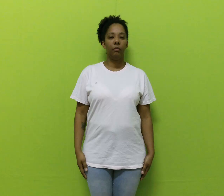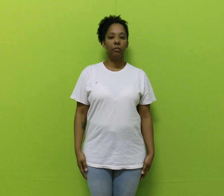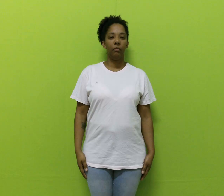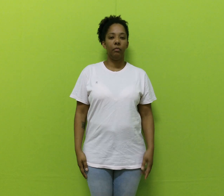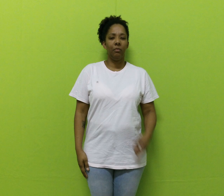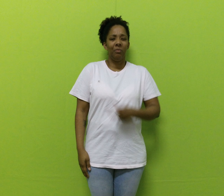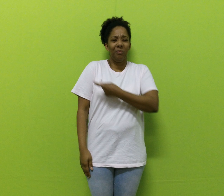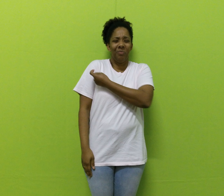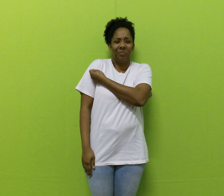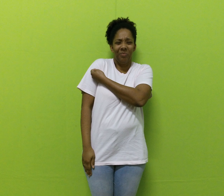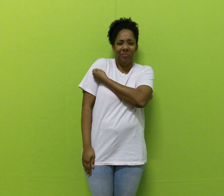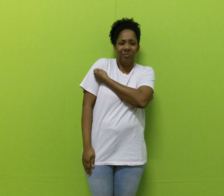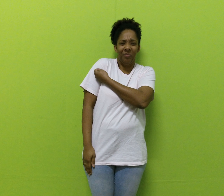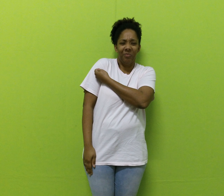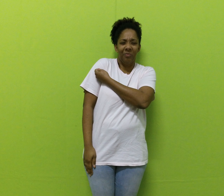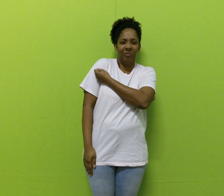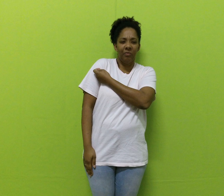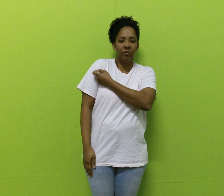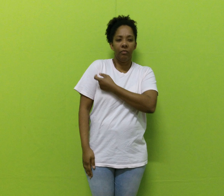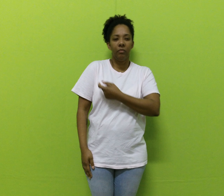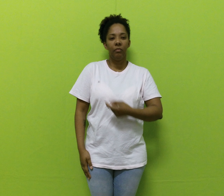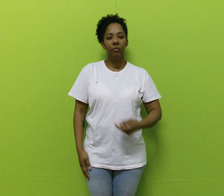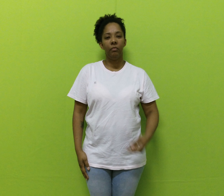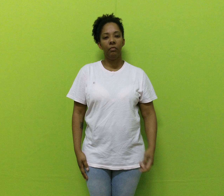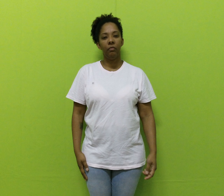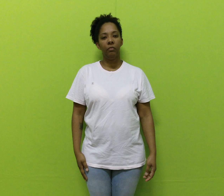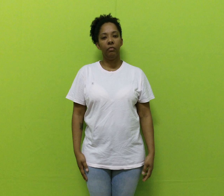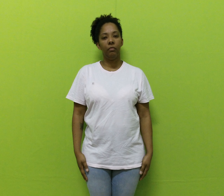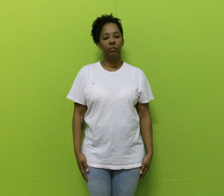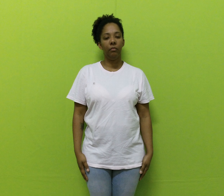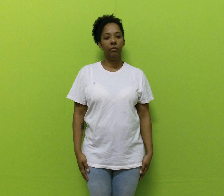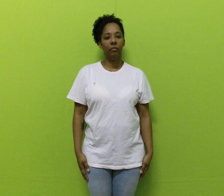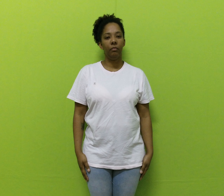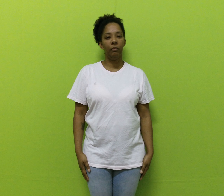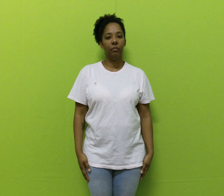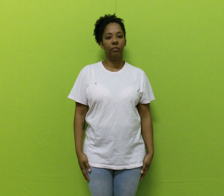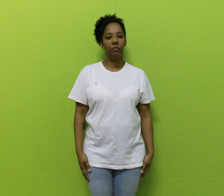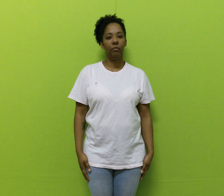vacina